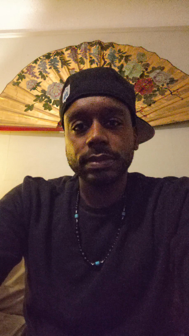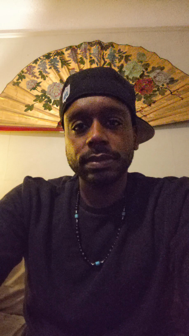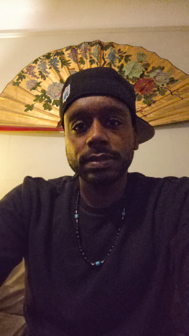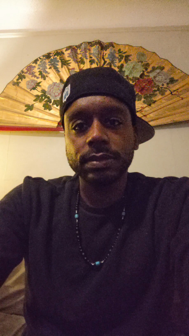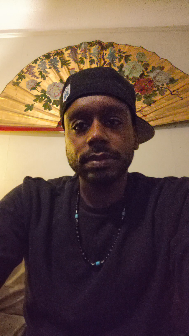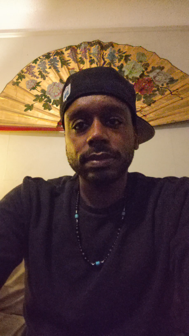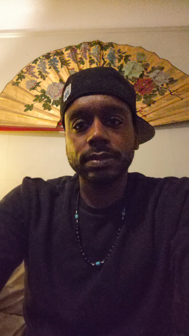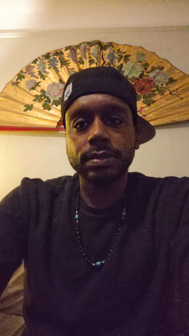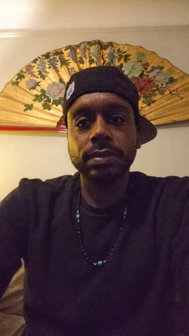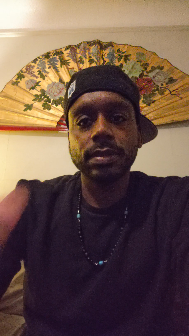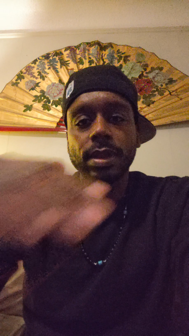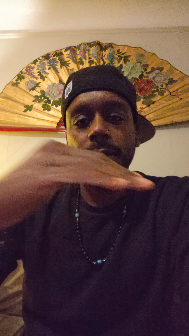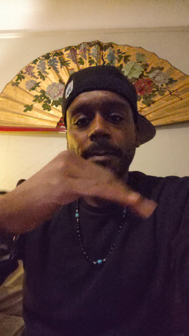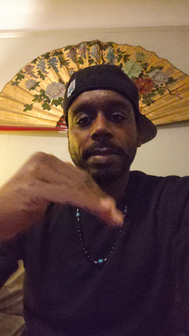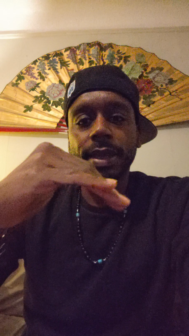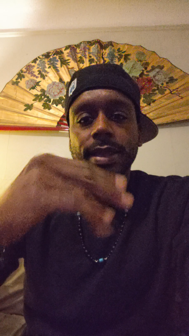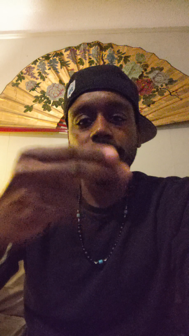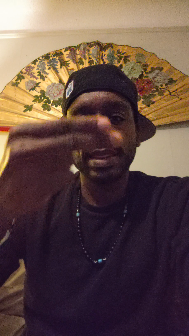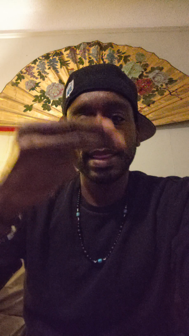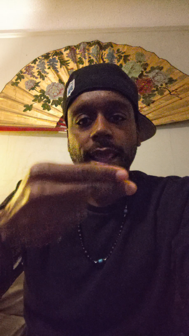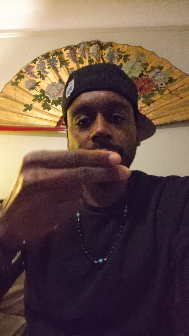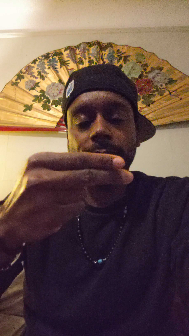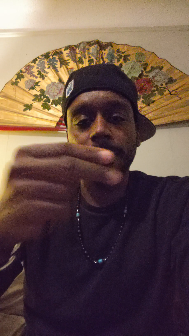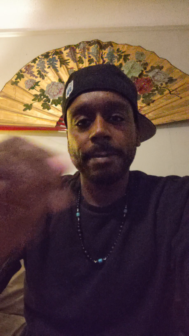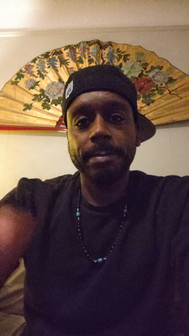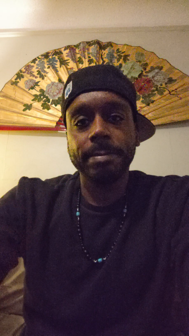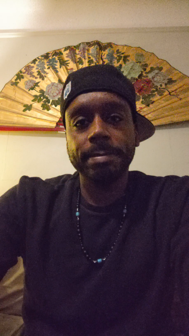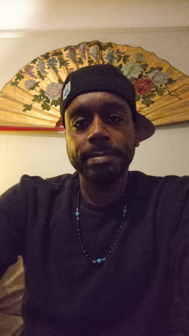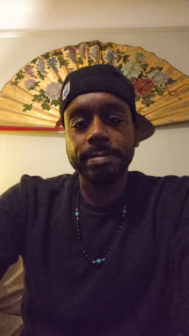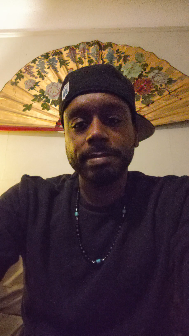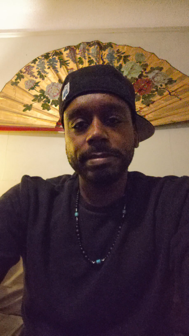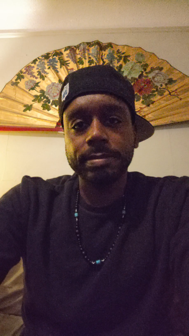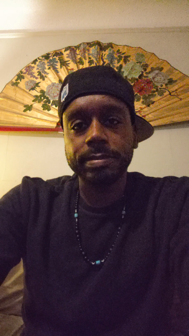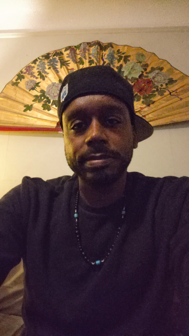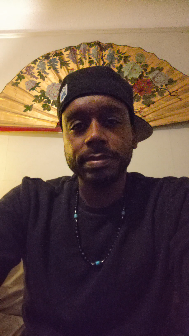pet's name